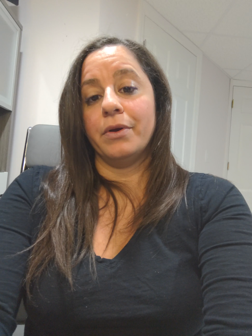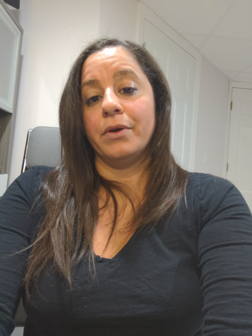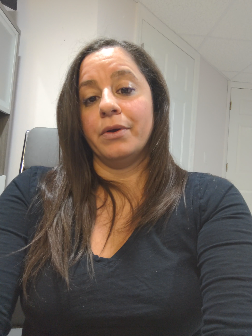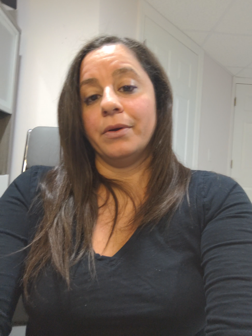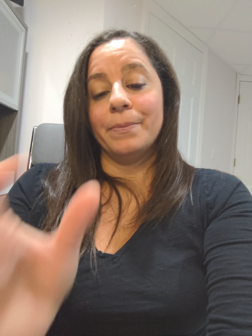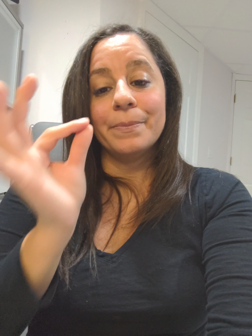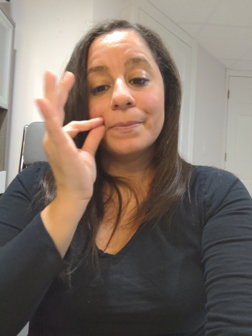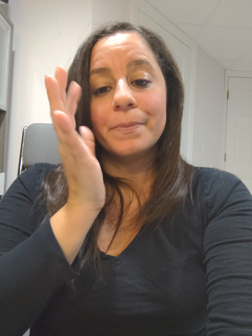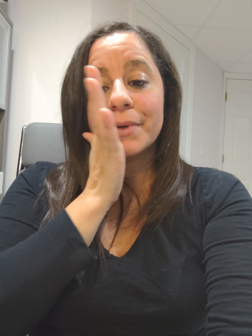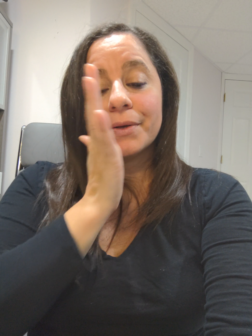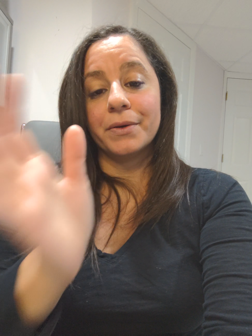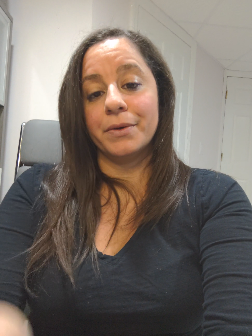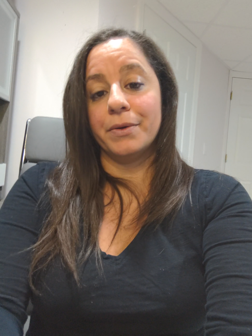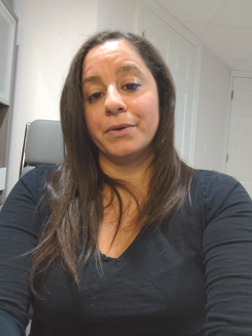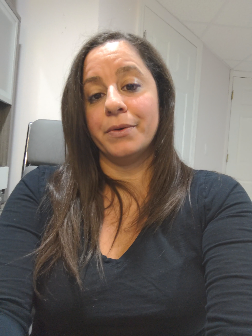bee